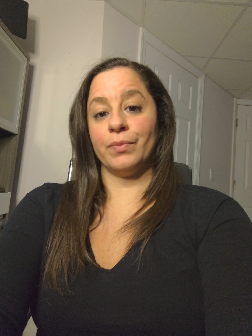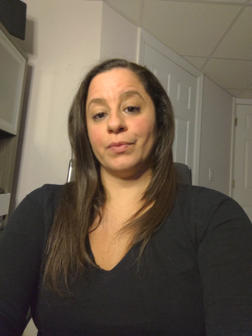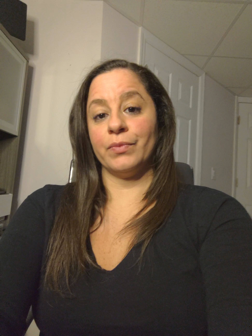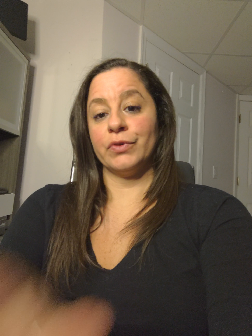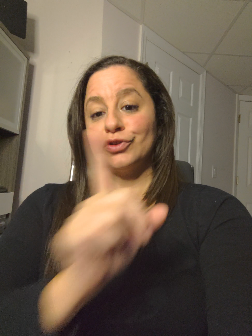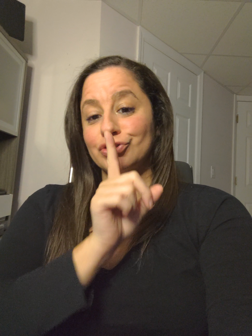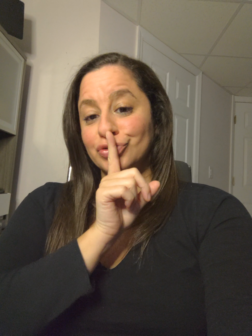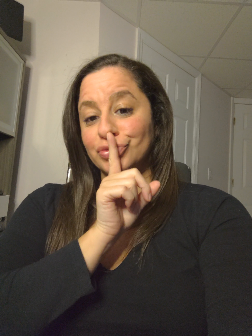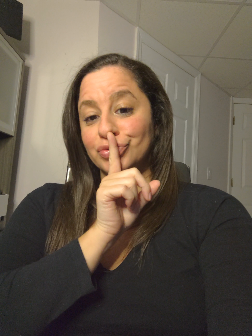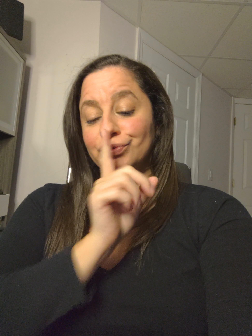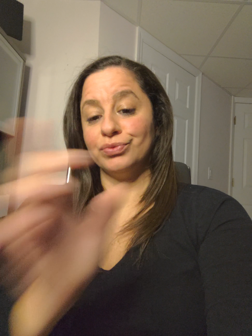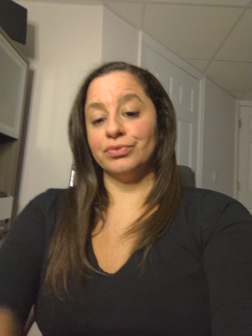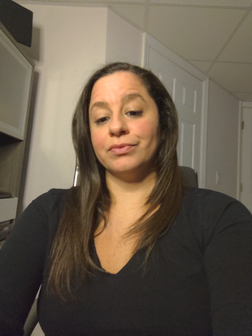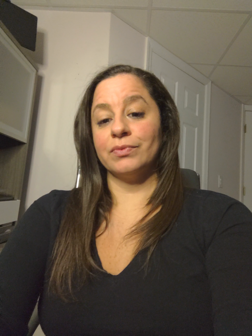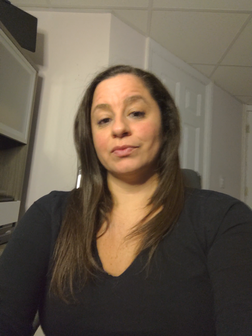shhh